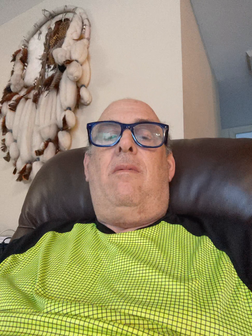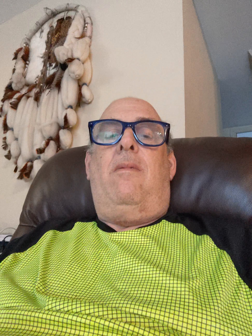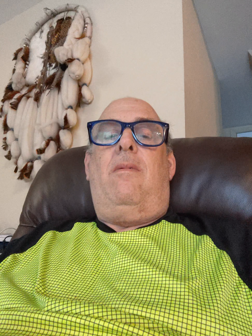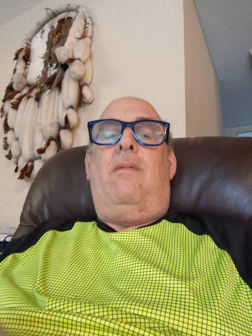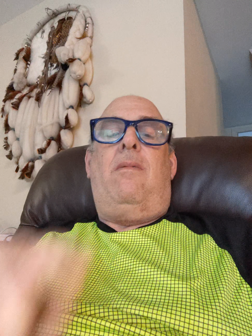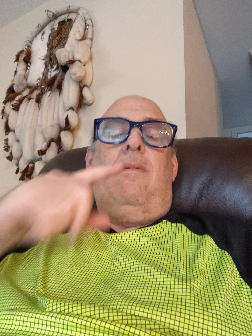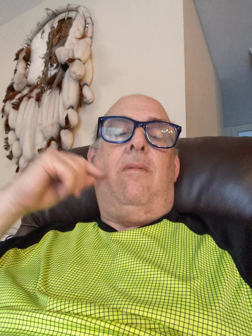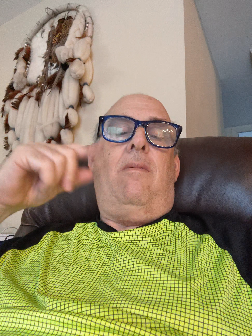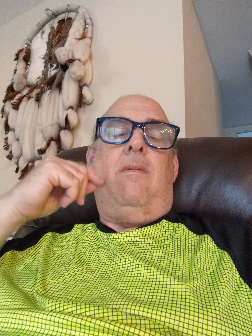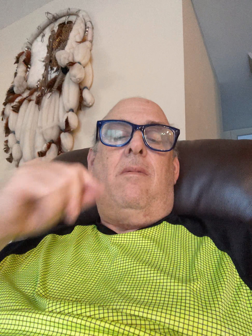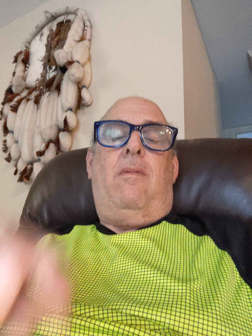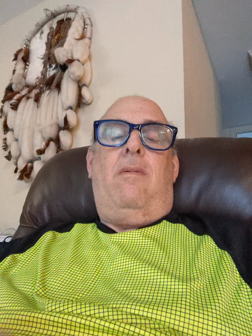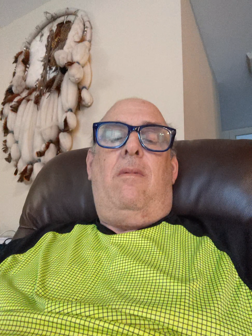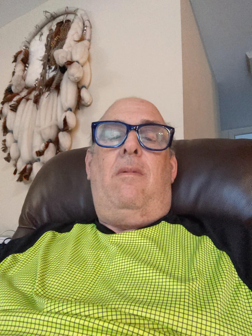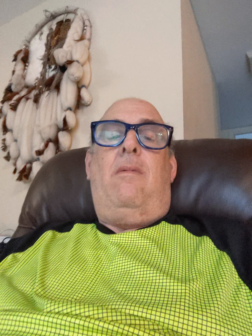cat